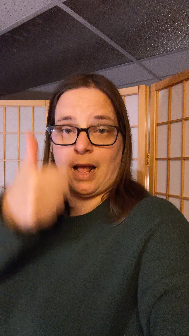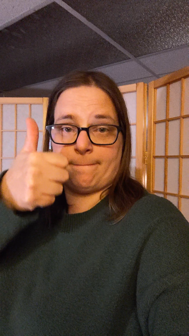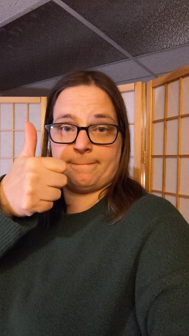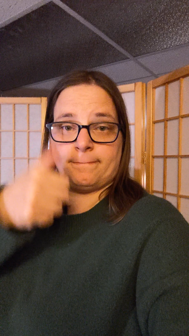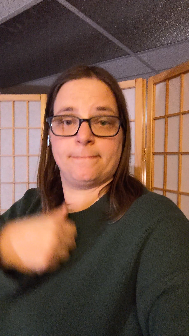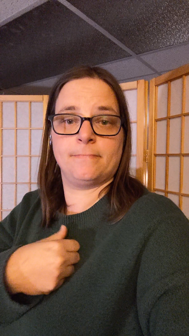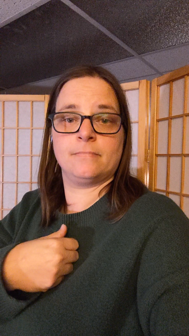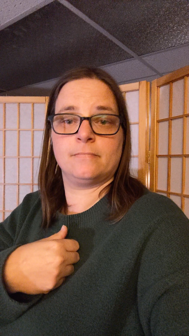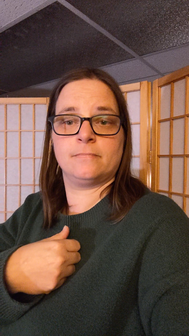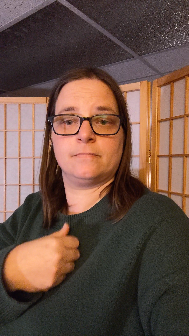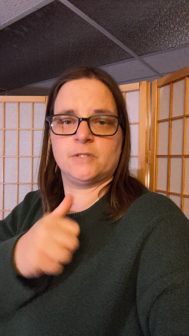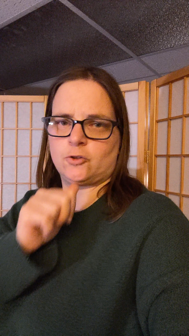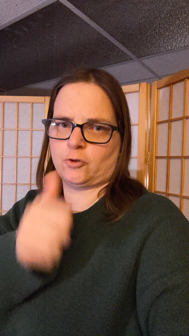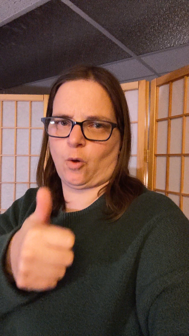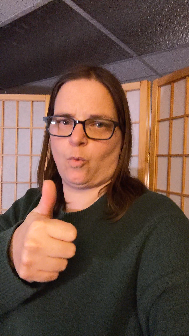don't